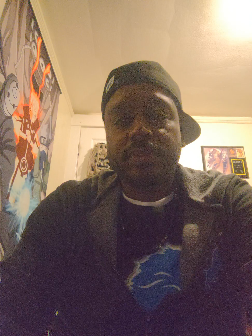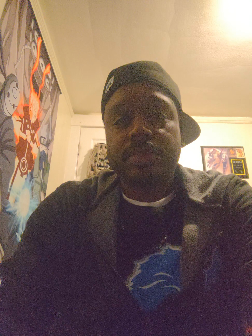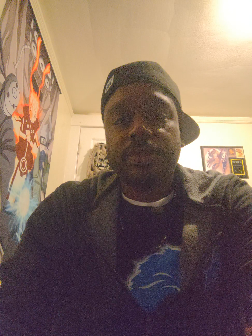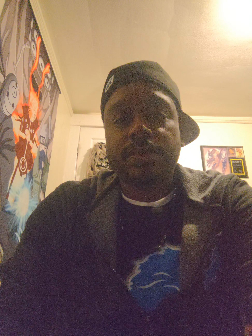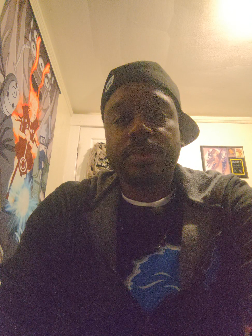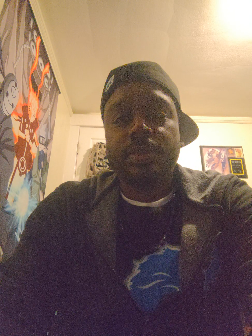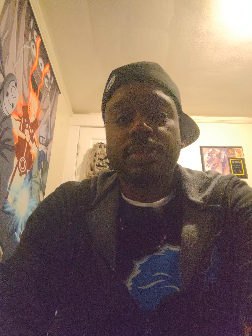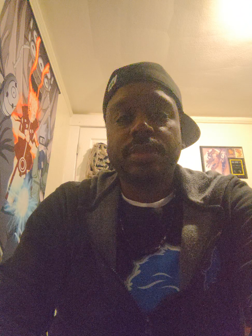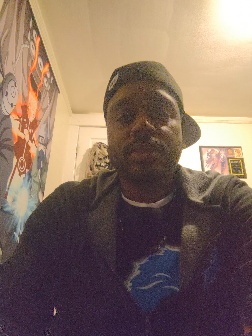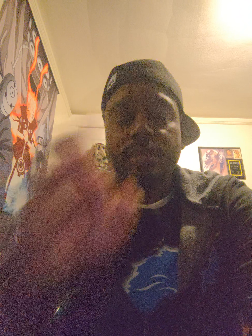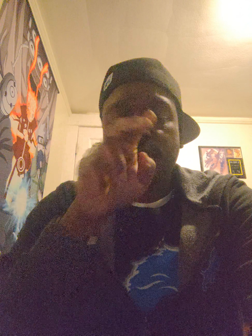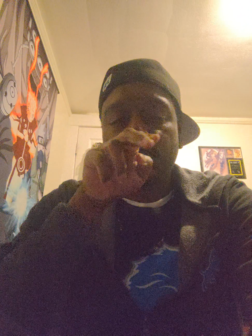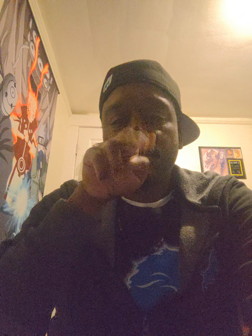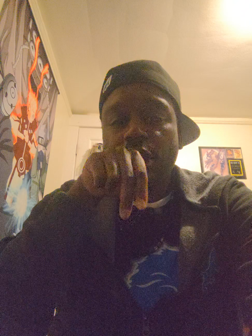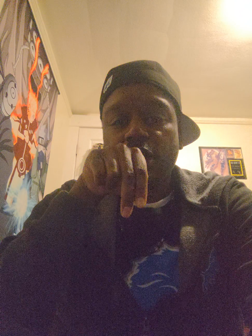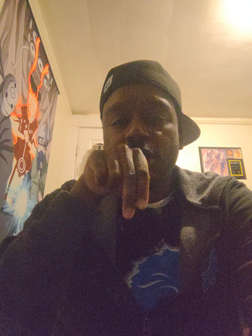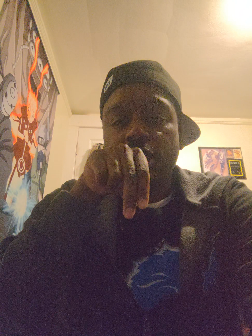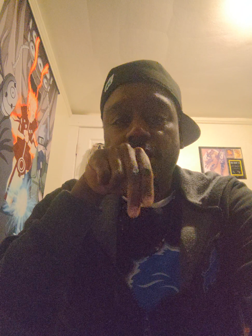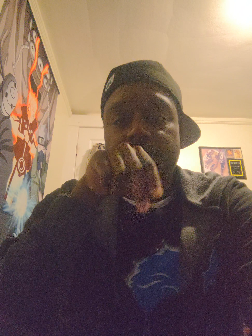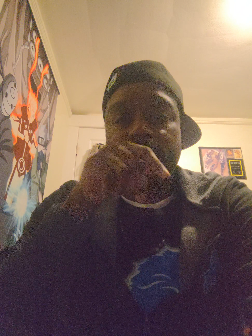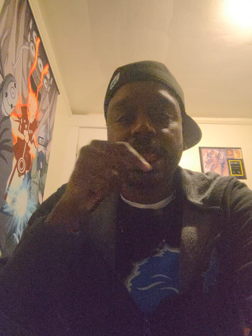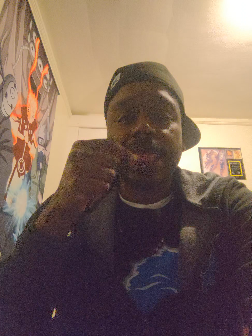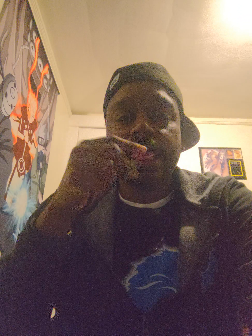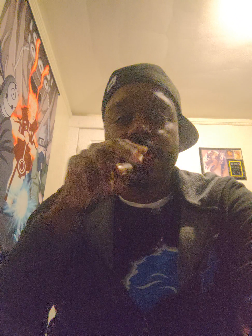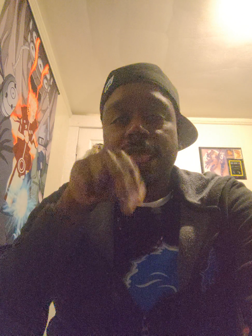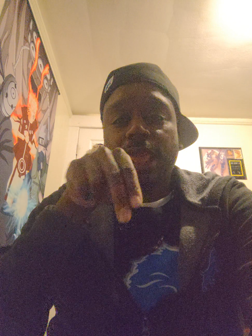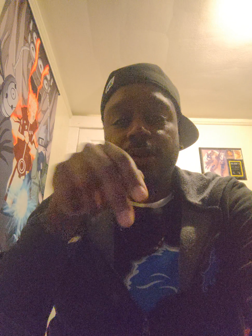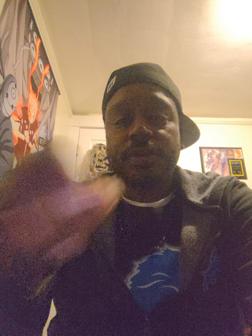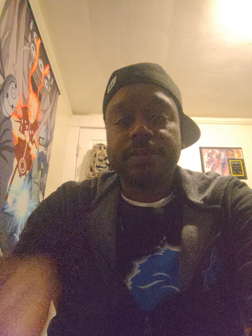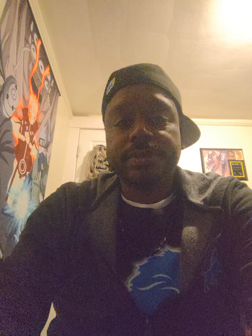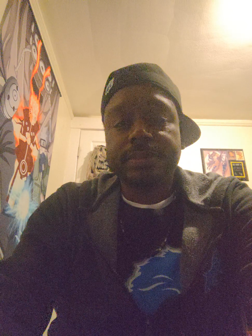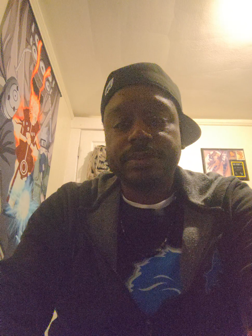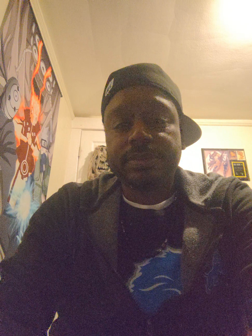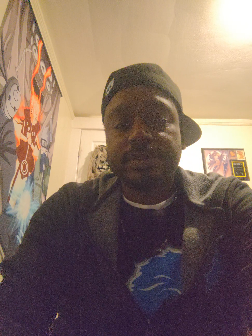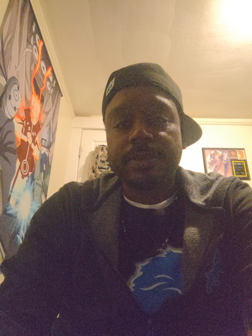tongue